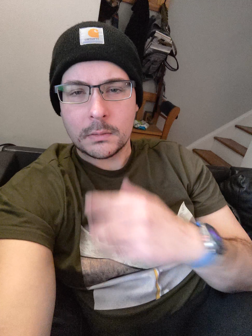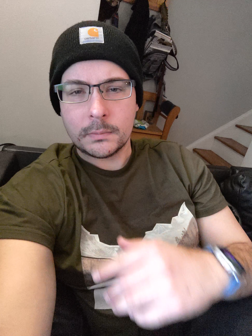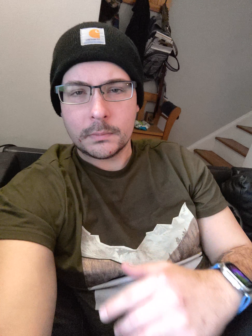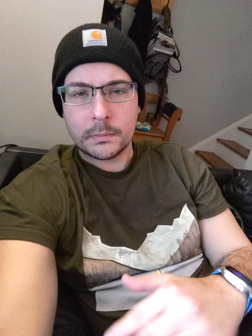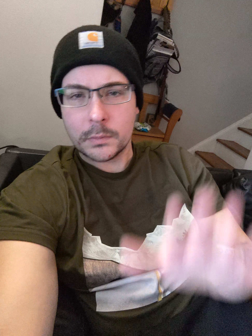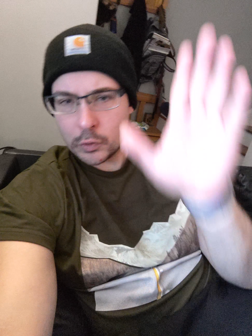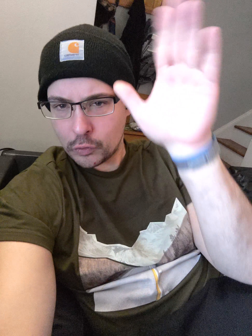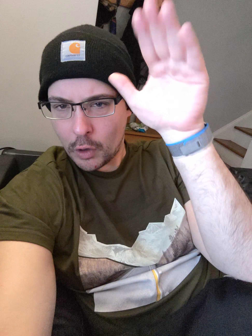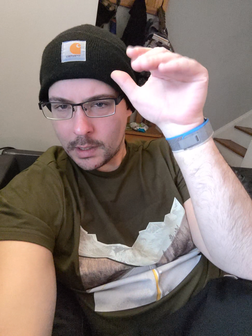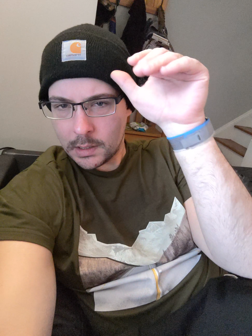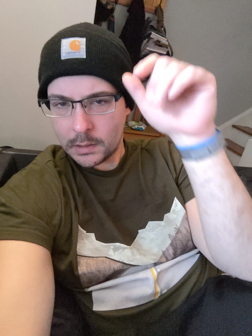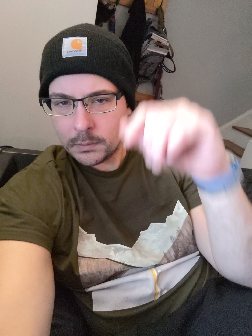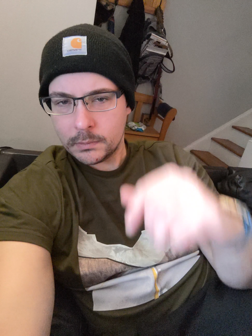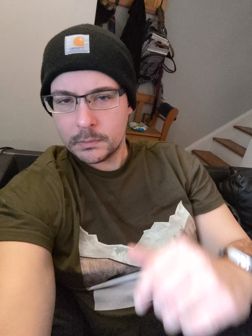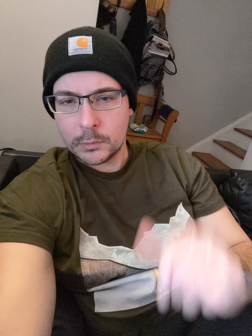donkey